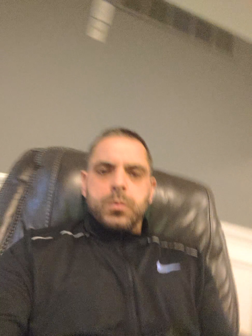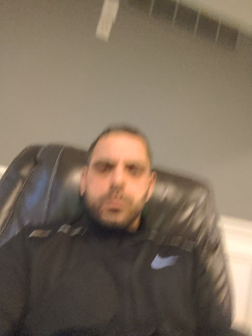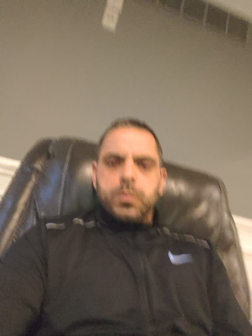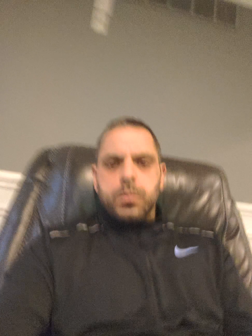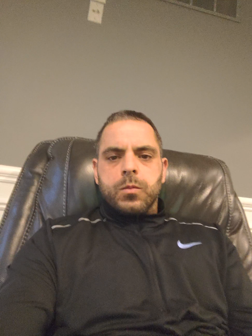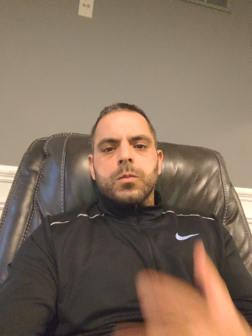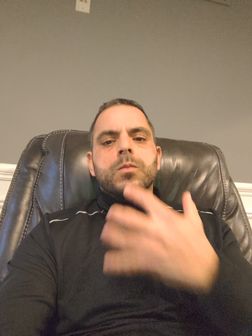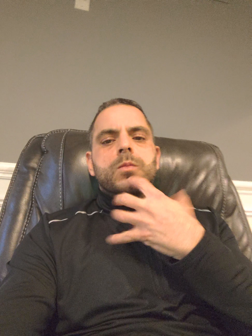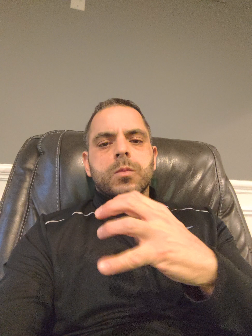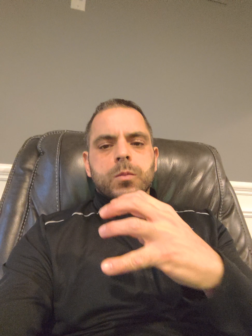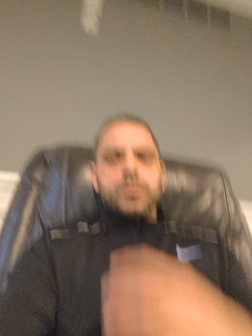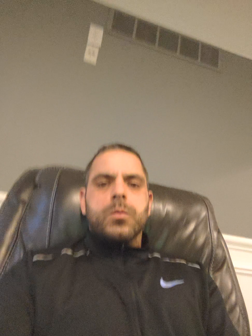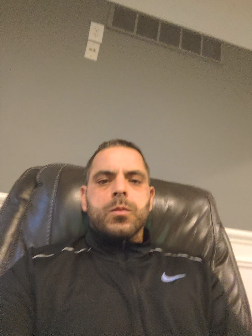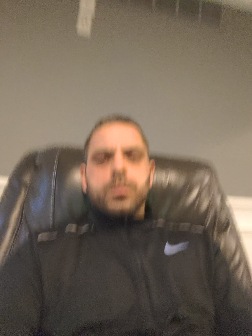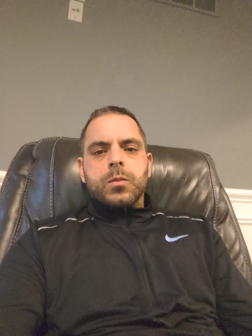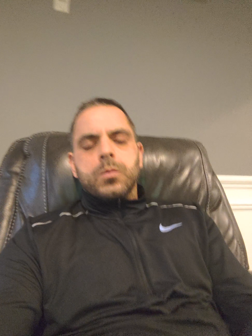hot